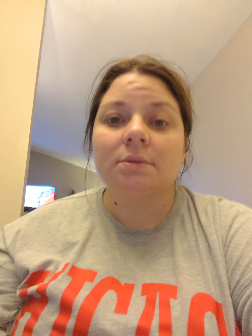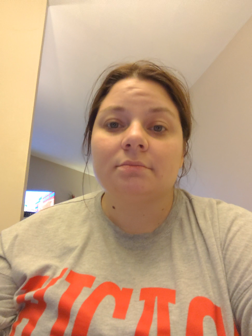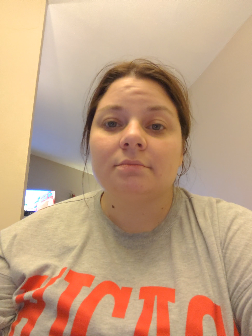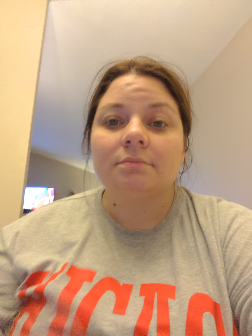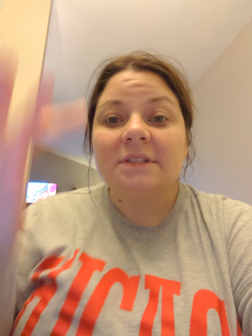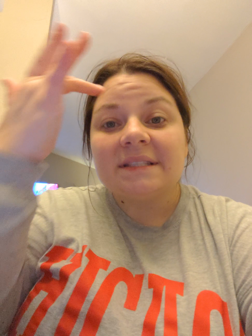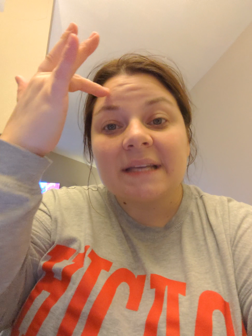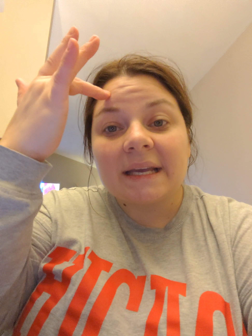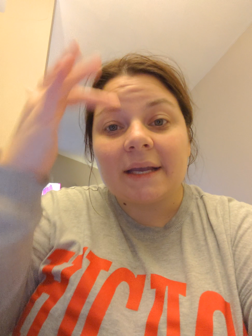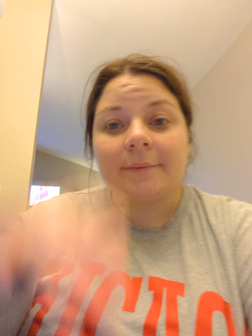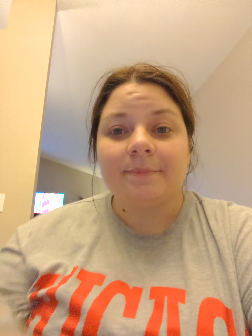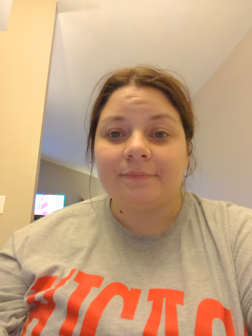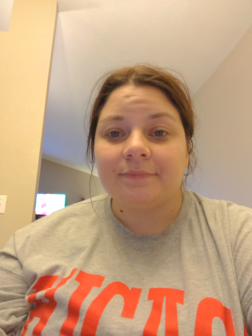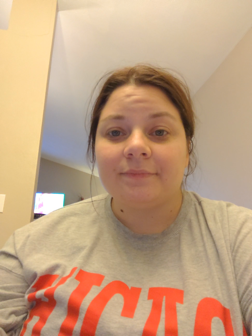sick